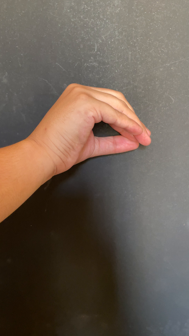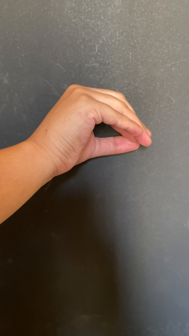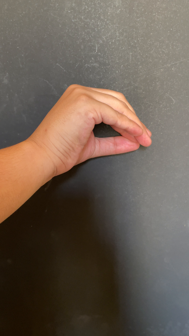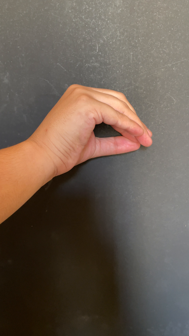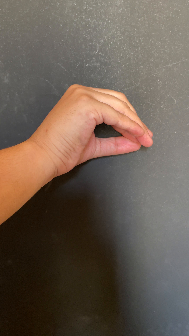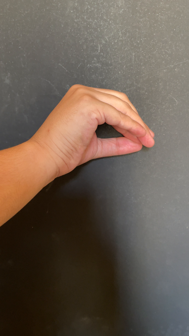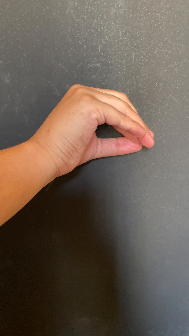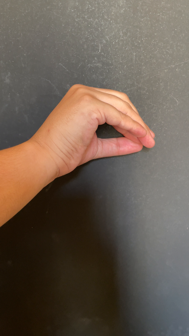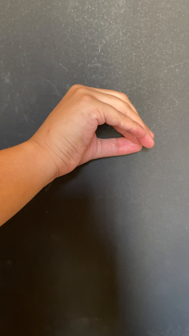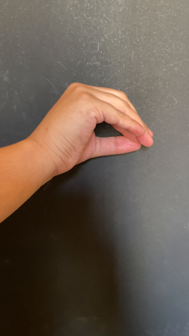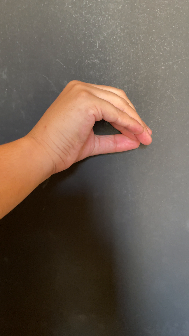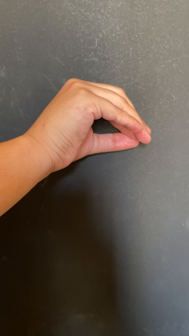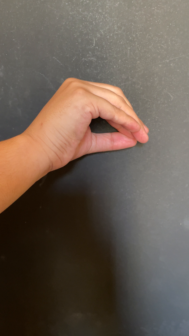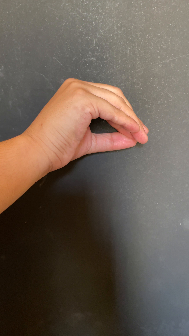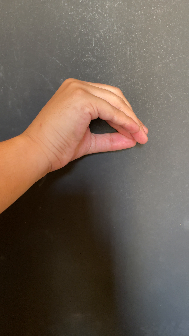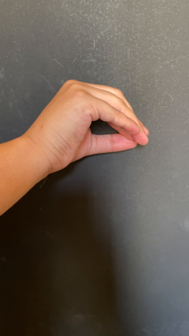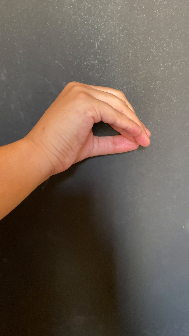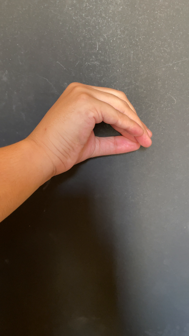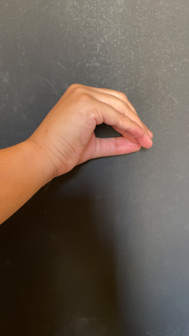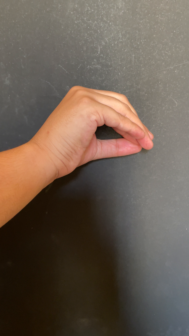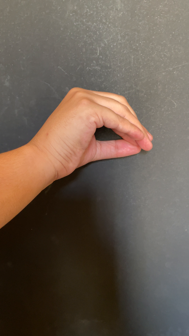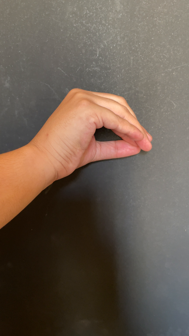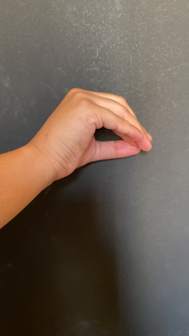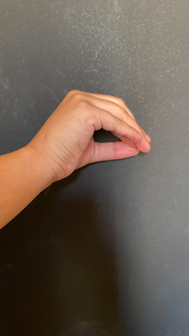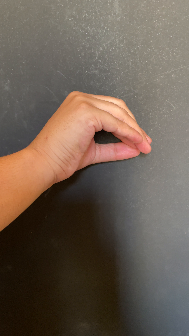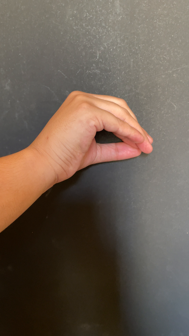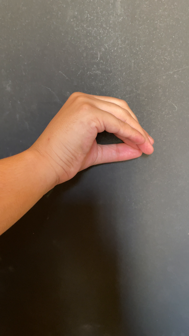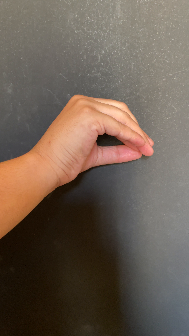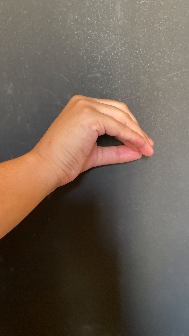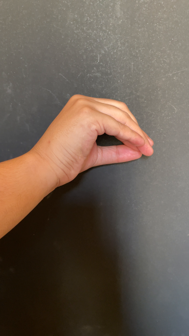प